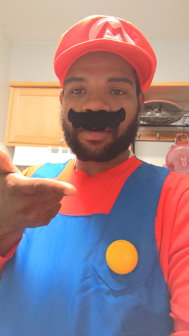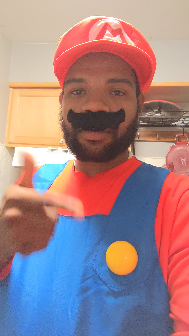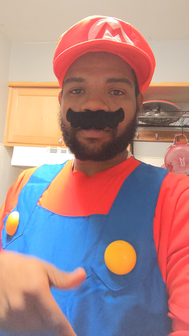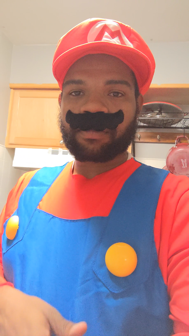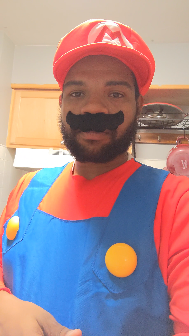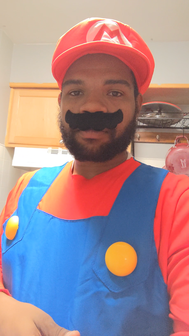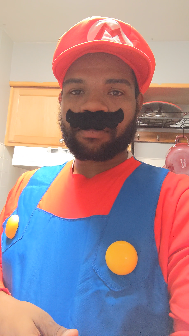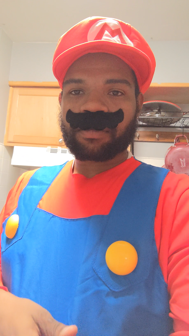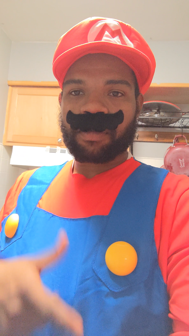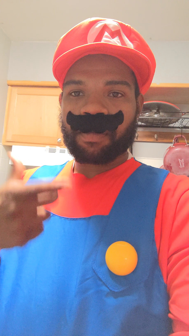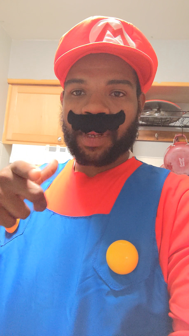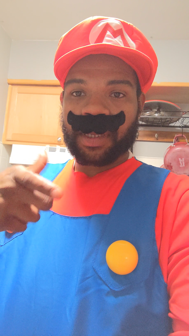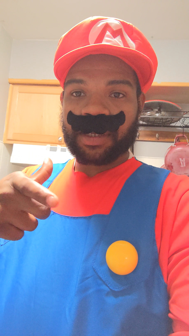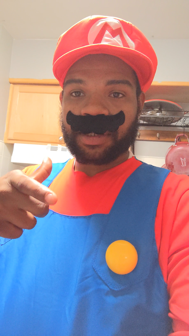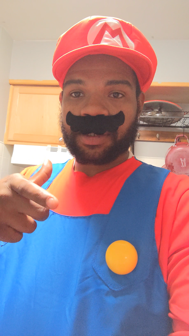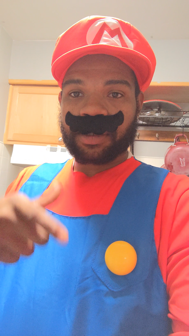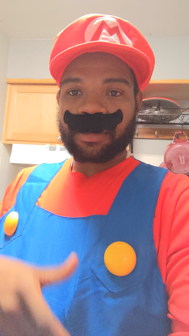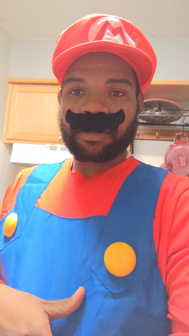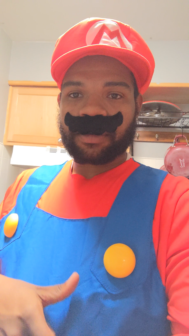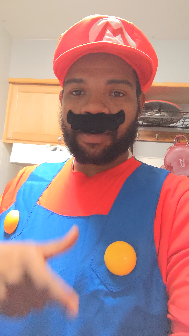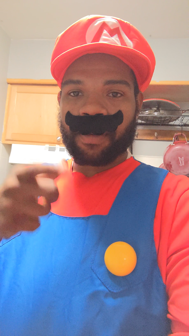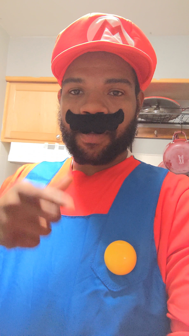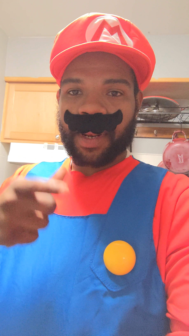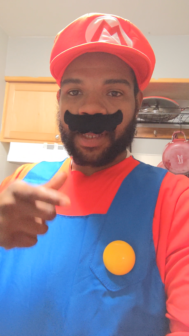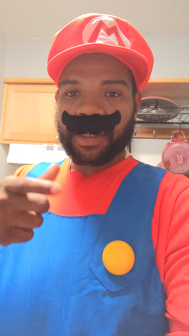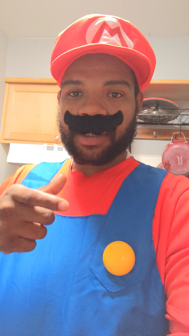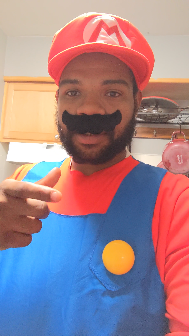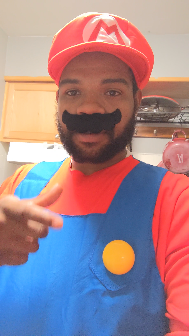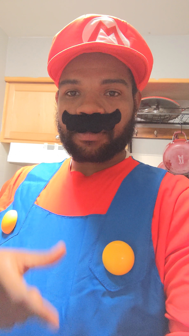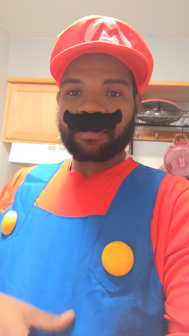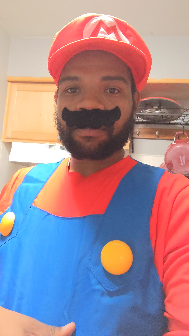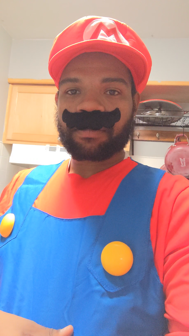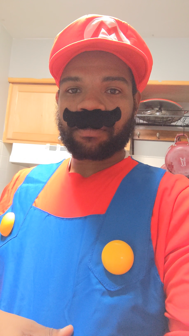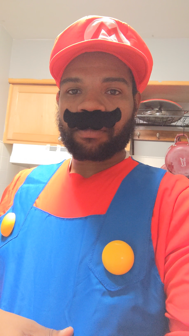plate